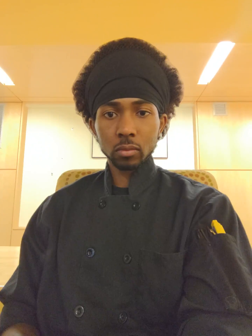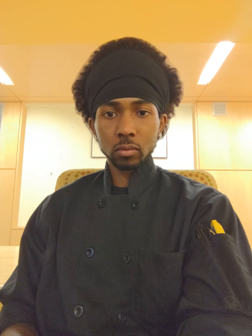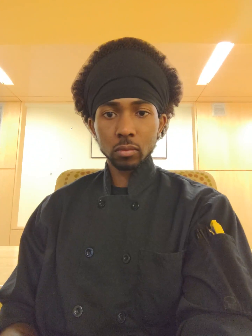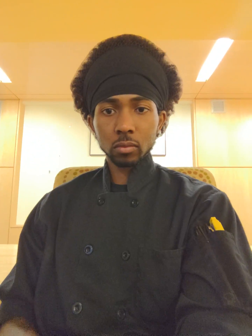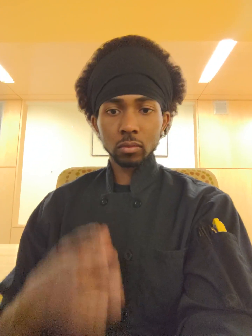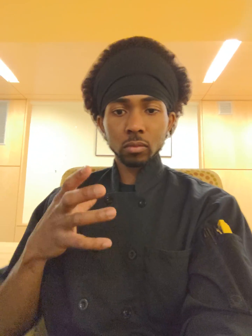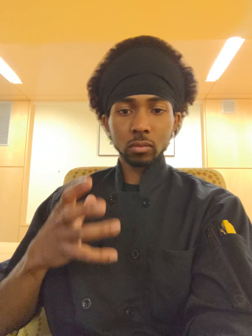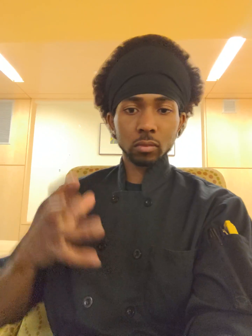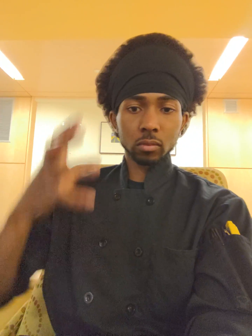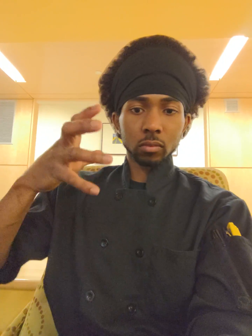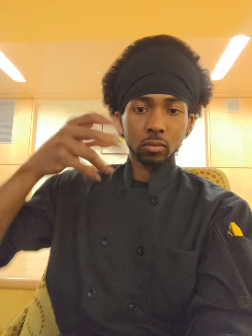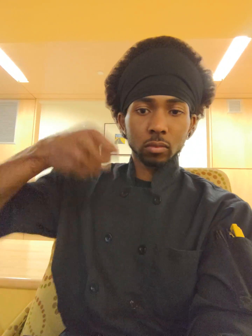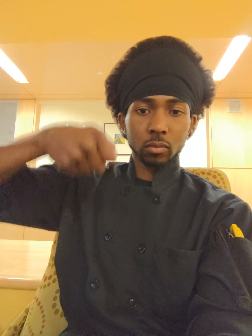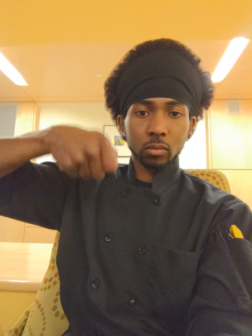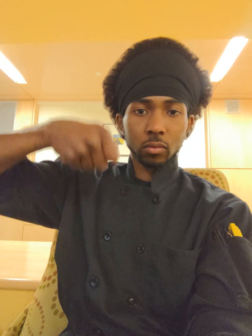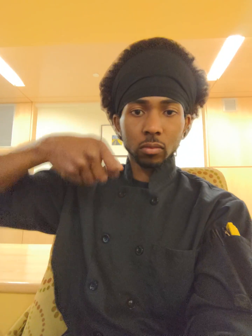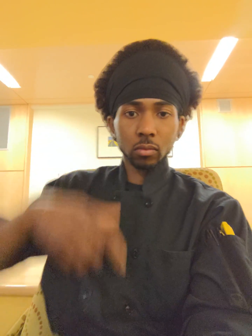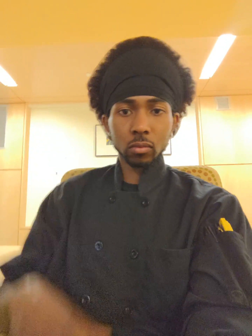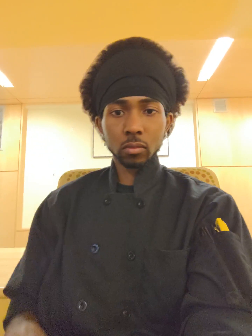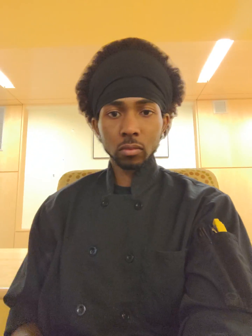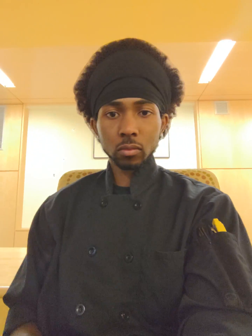bucket